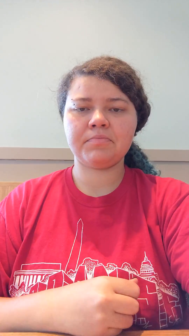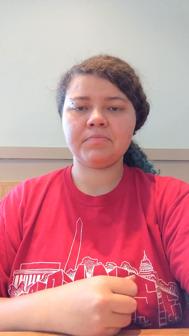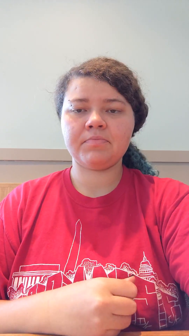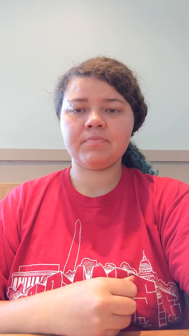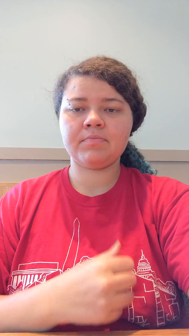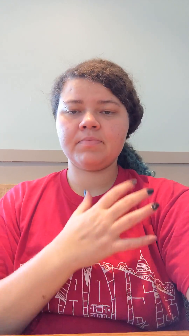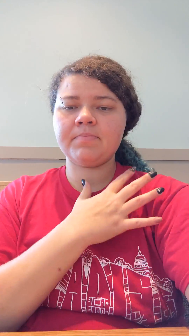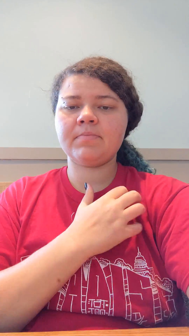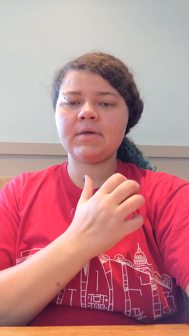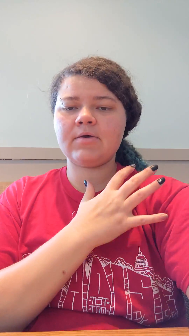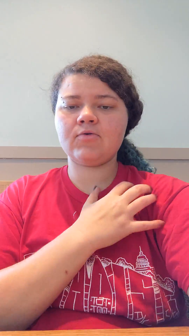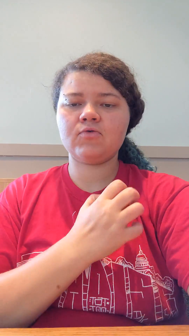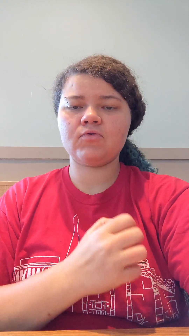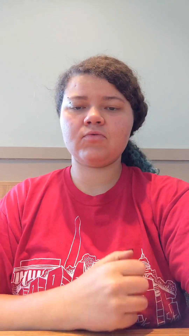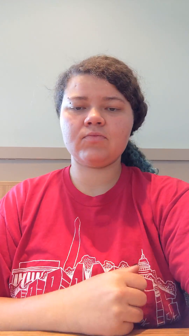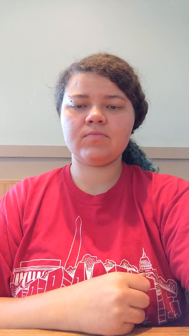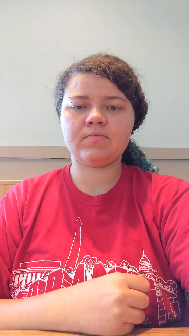bear